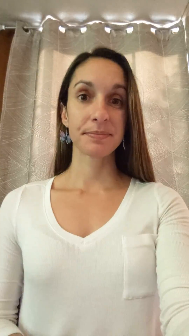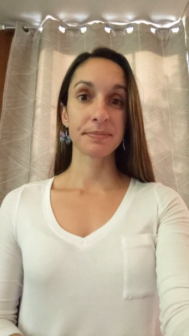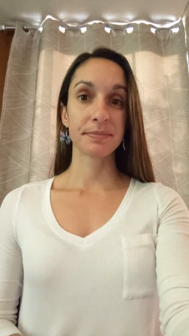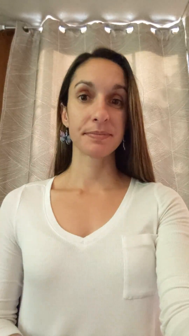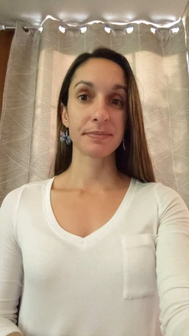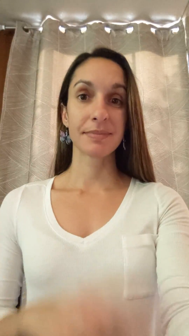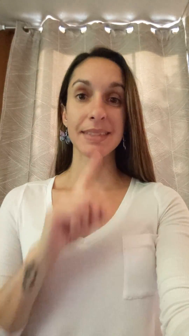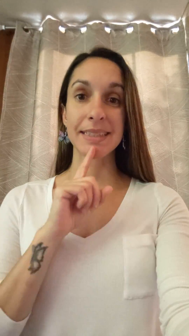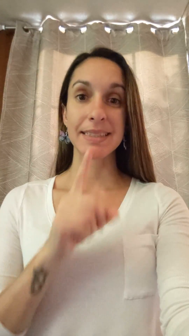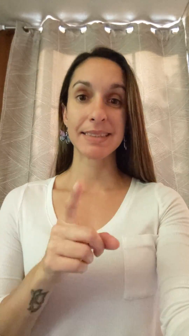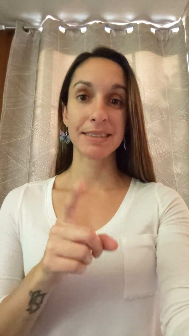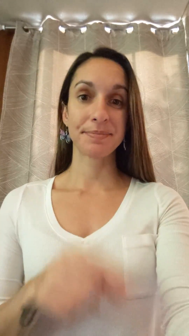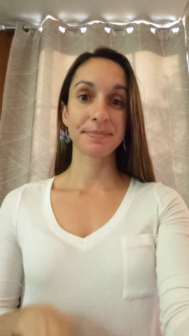is